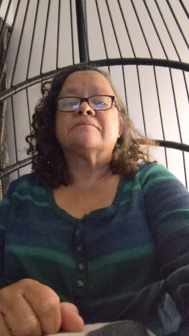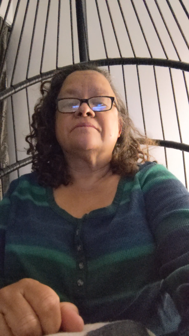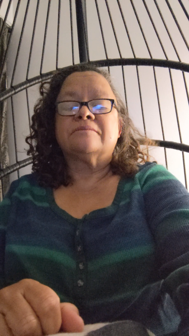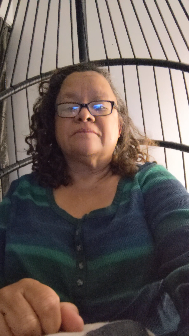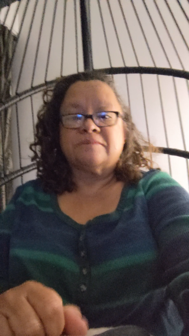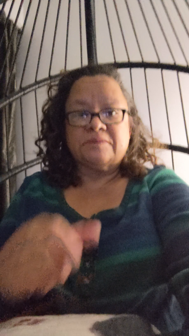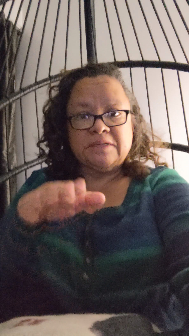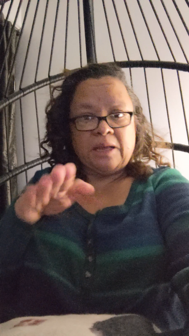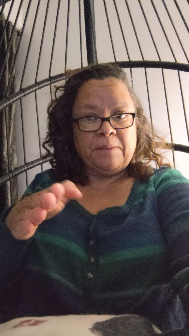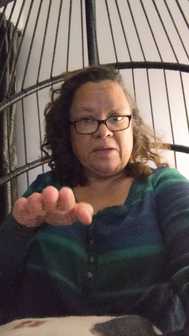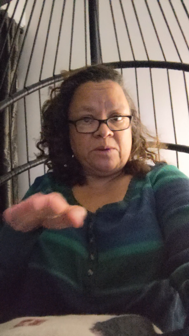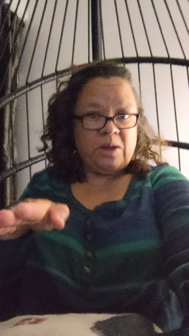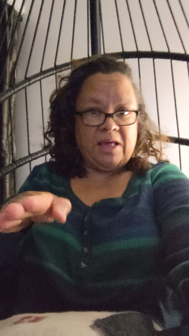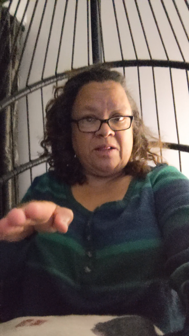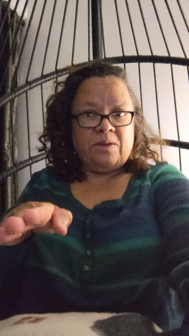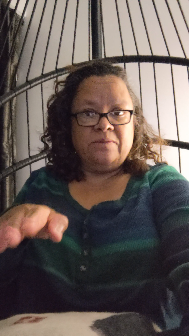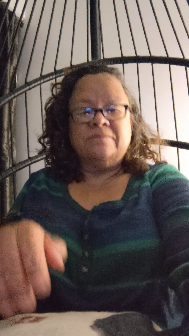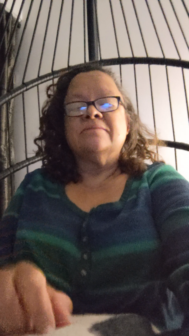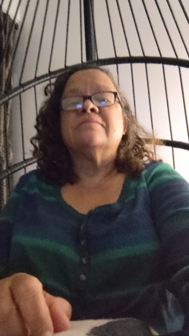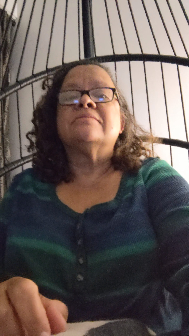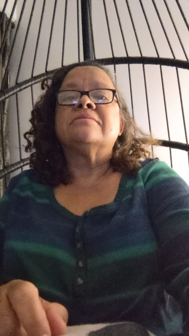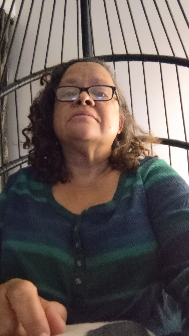penguin